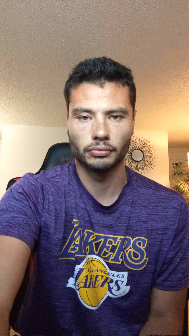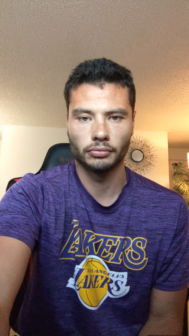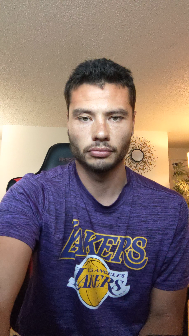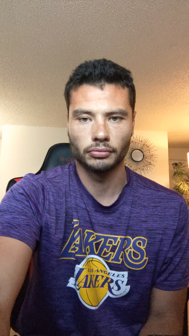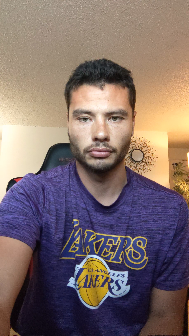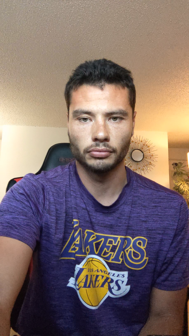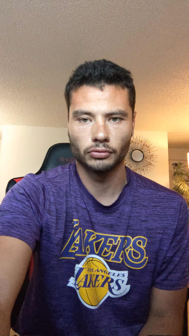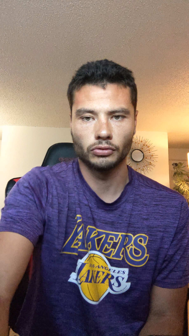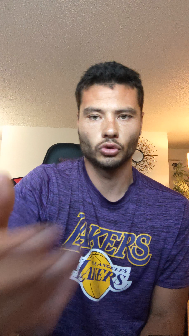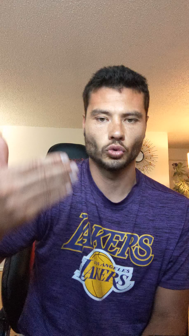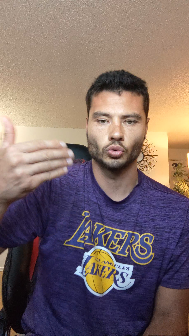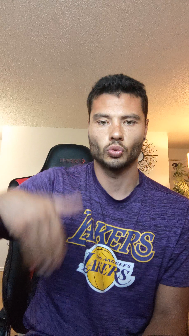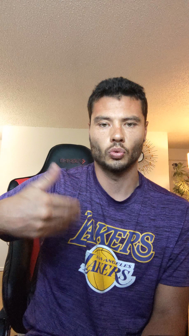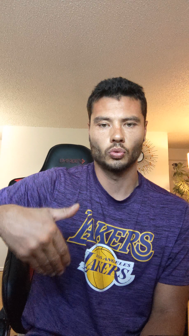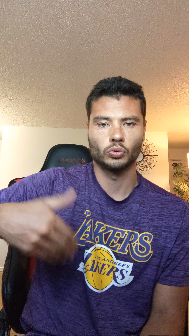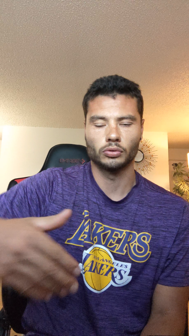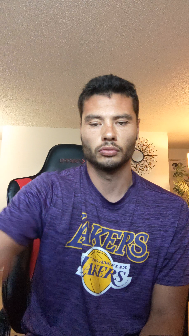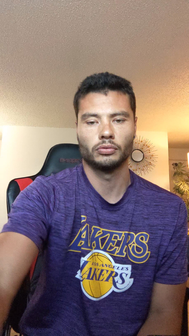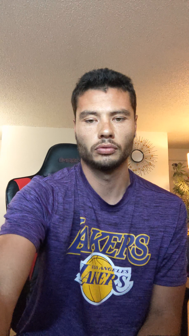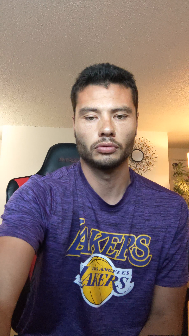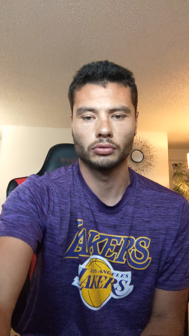shorts